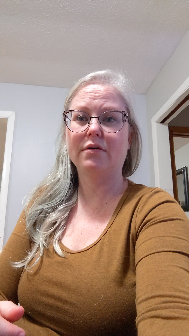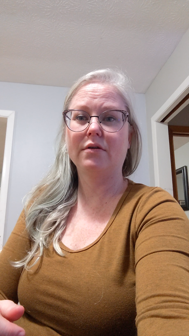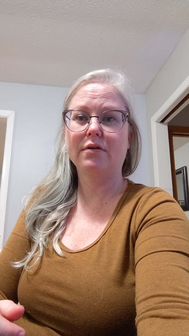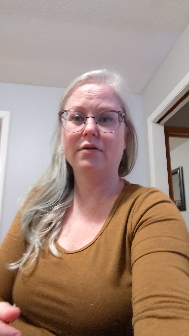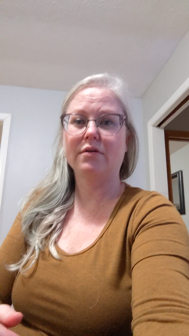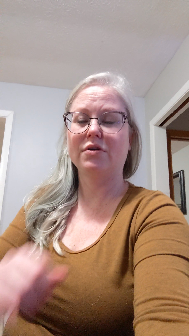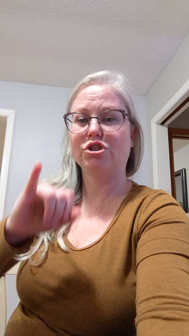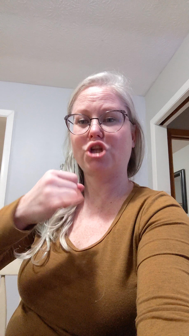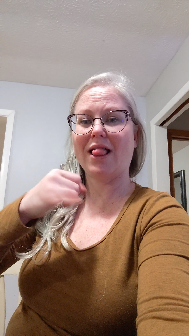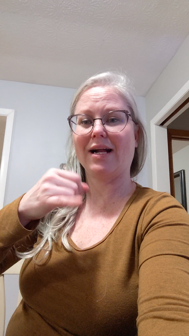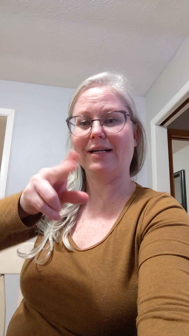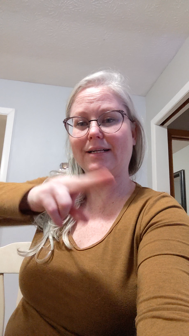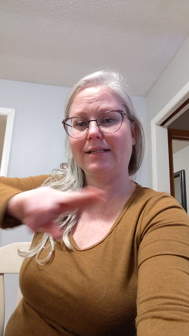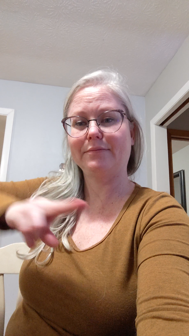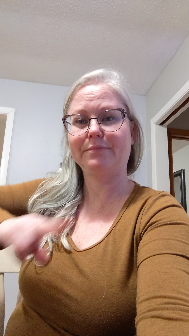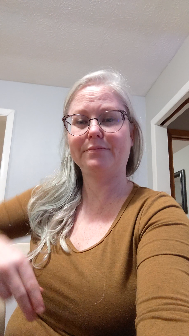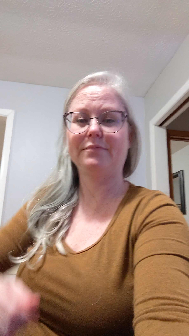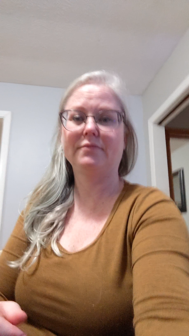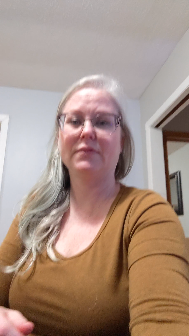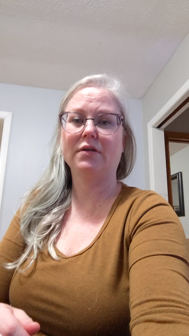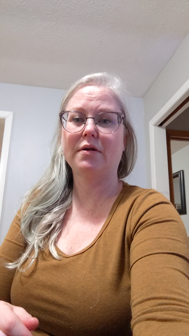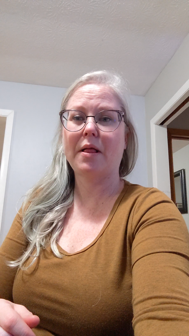jelly